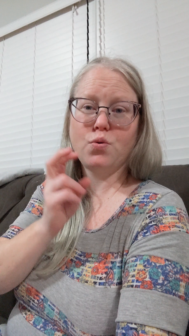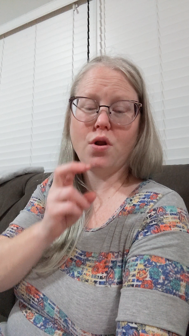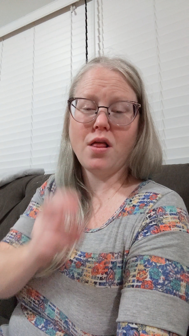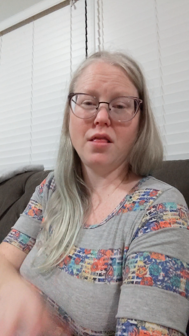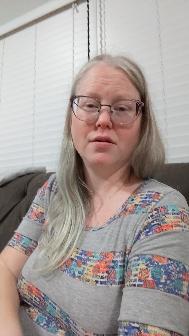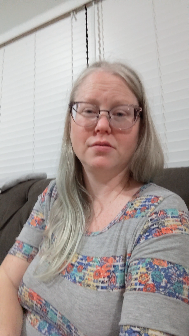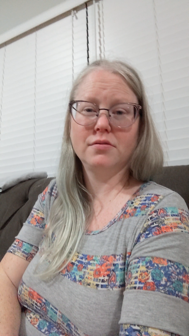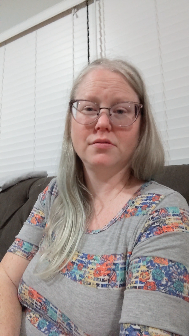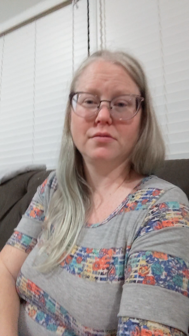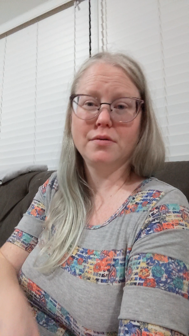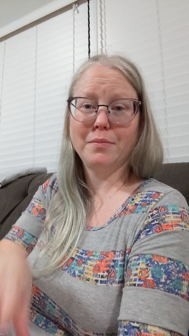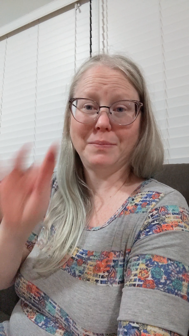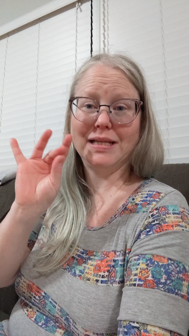pick